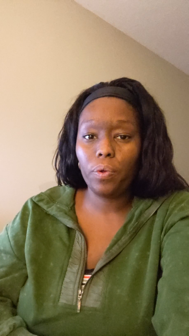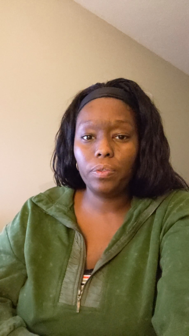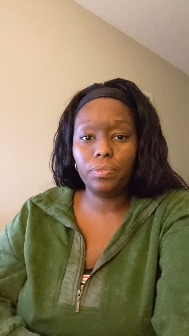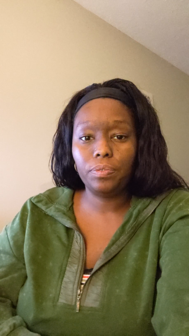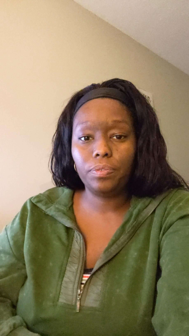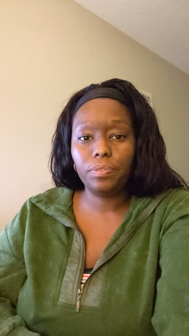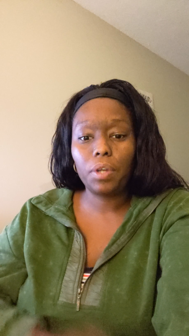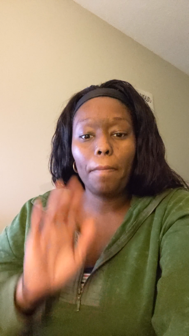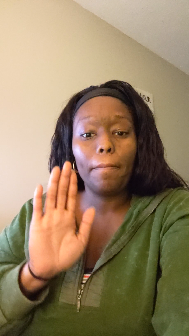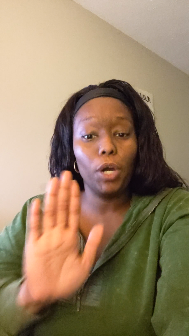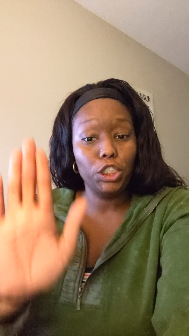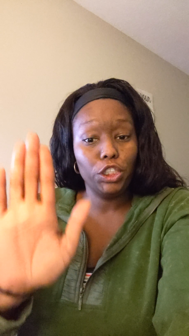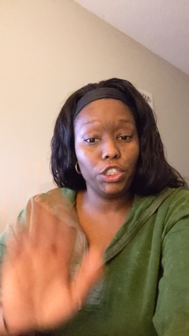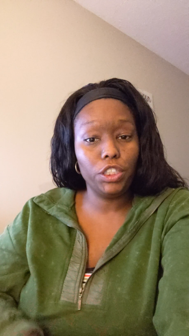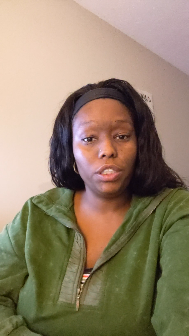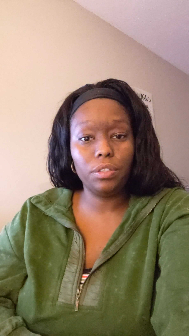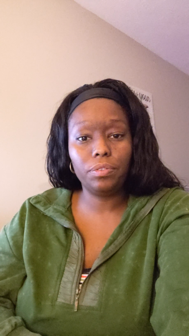push